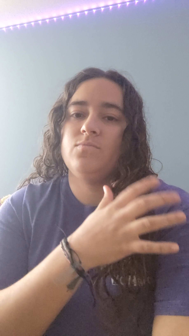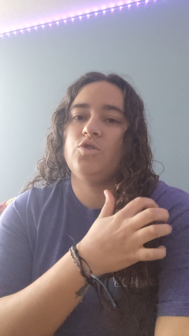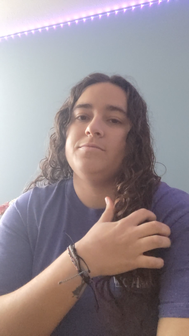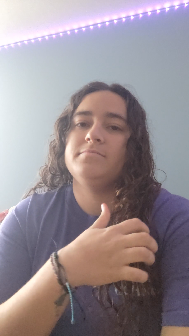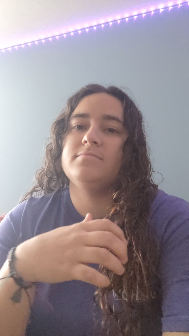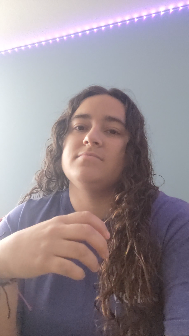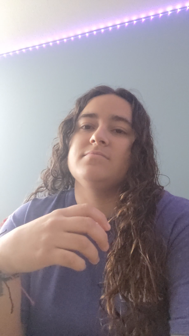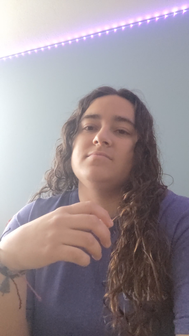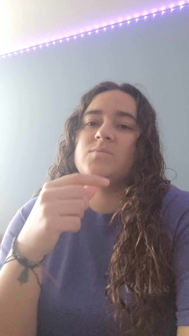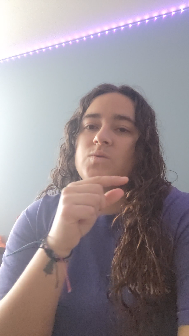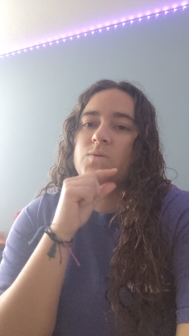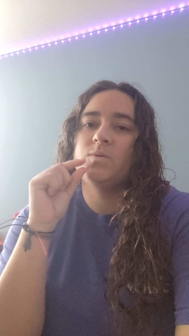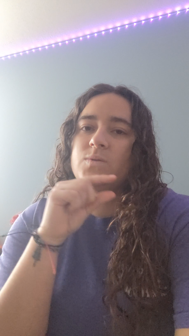glue